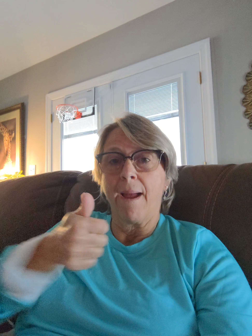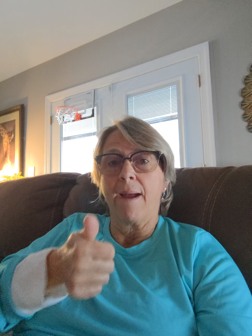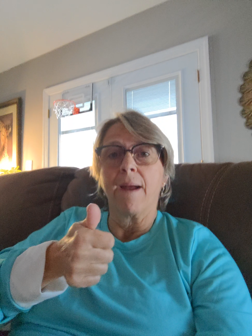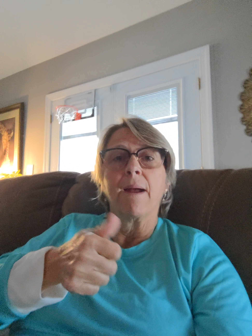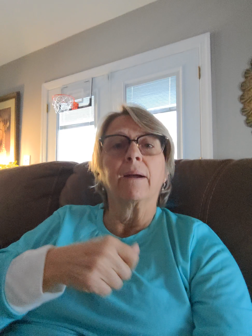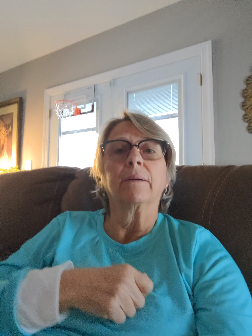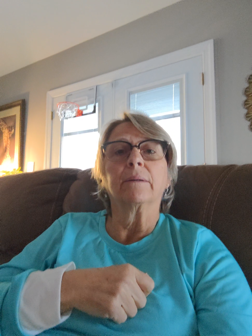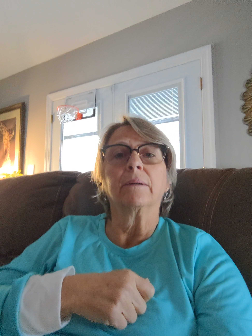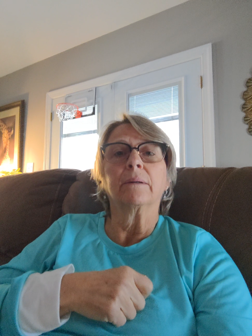beside